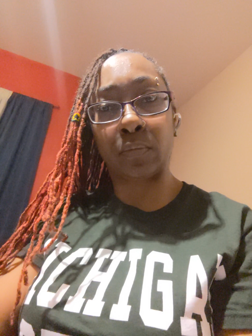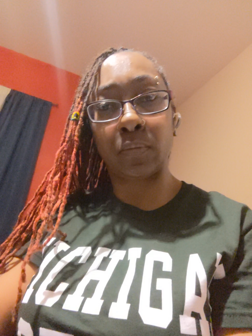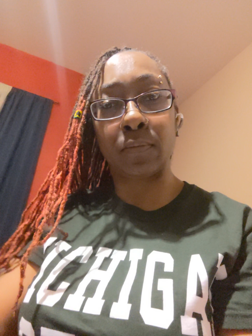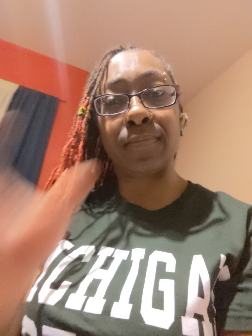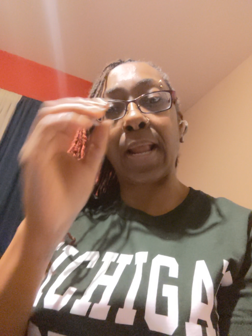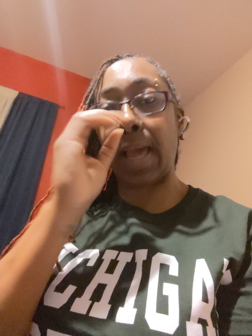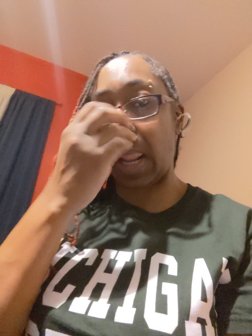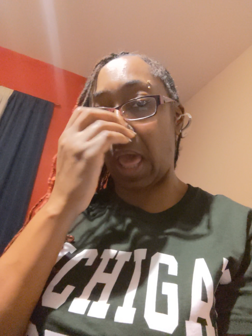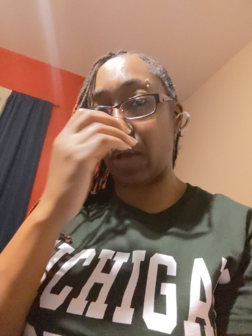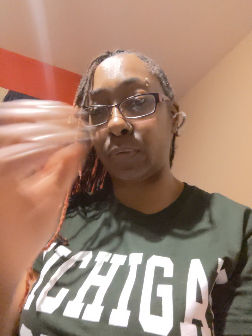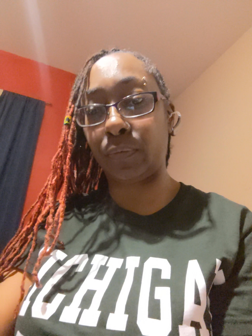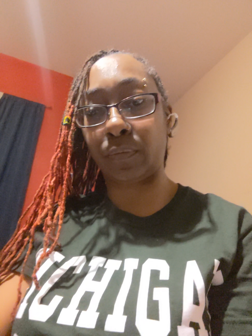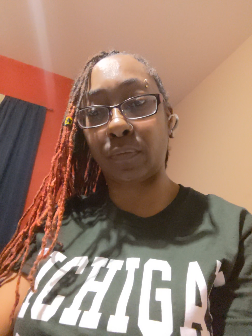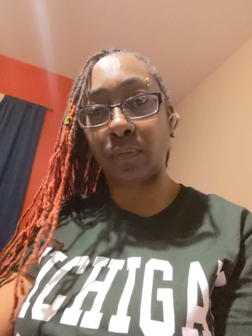clown